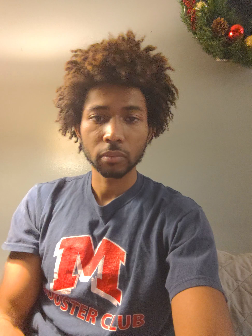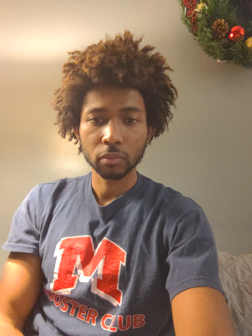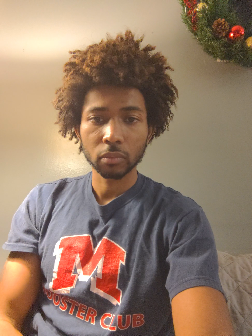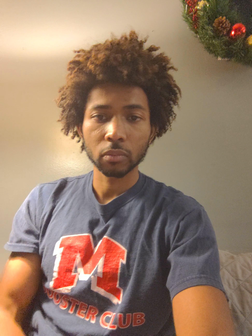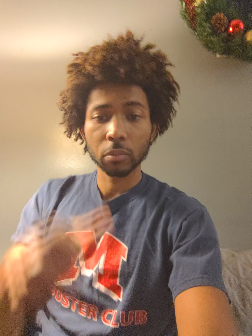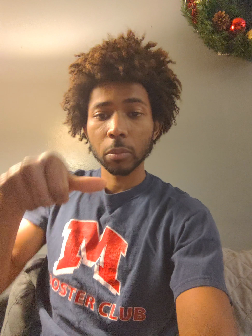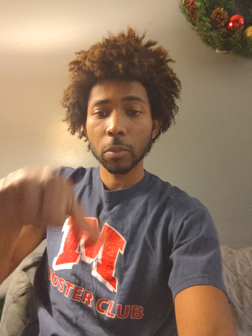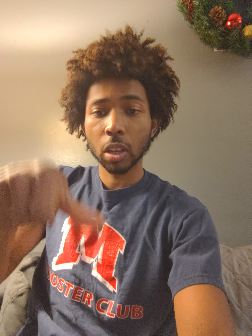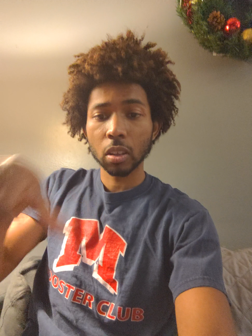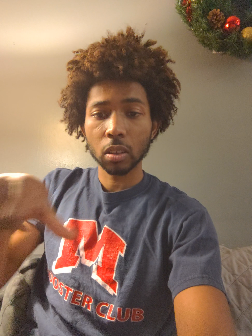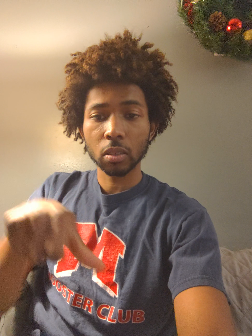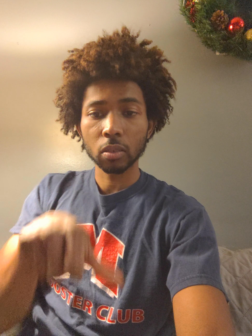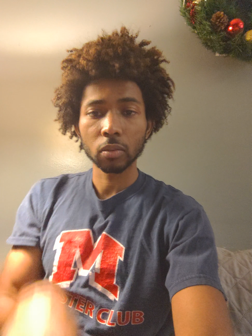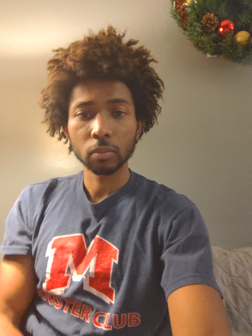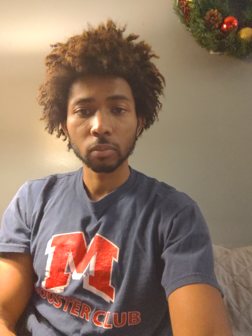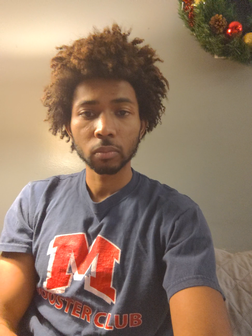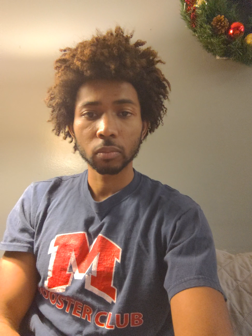puzzle